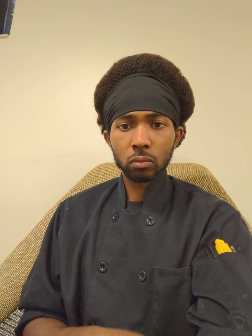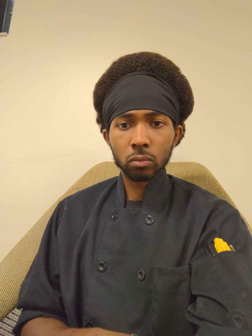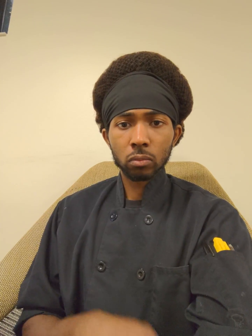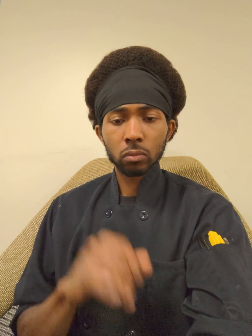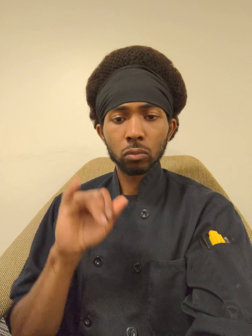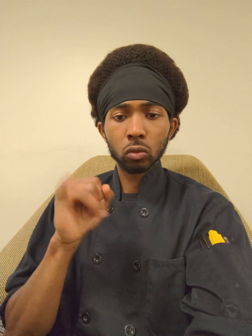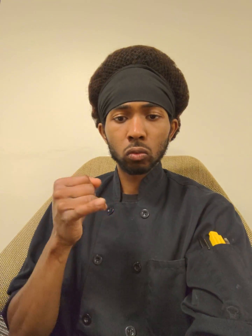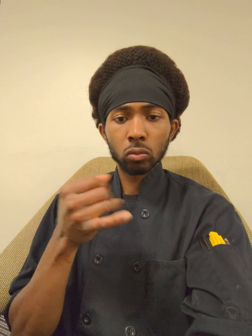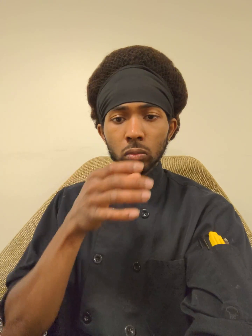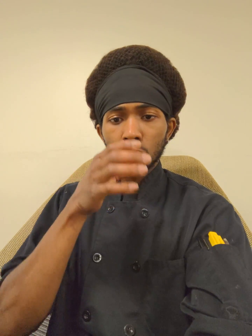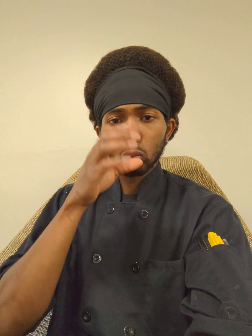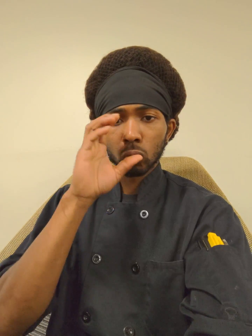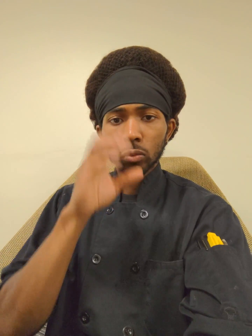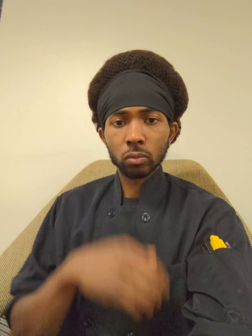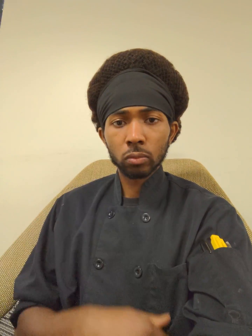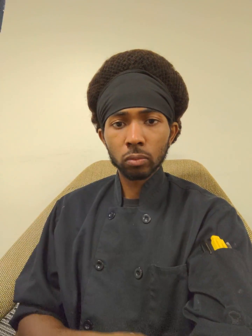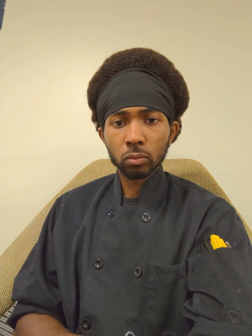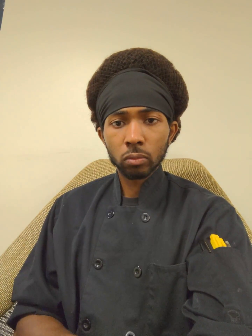juice